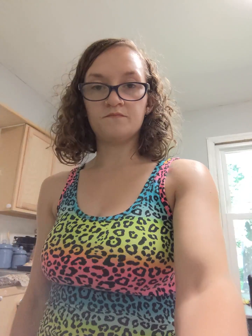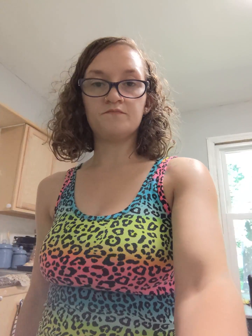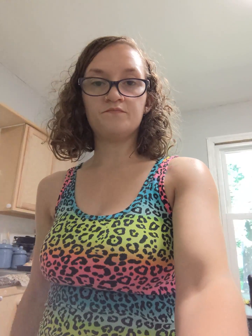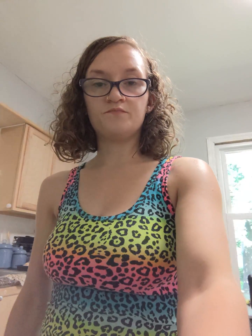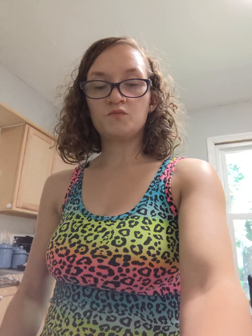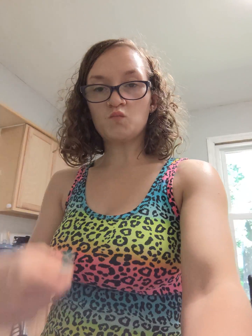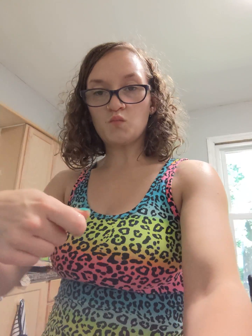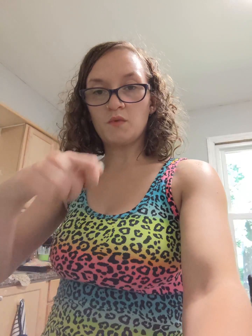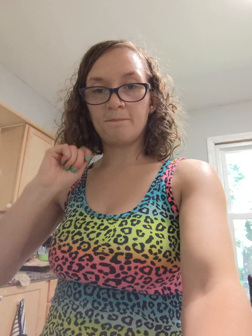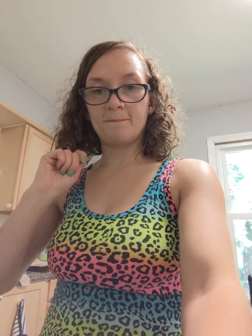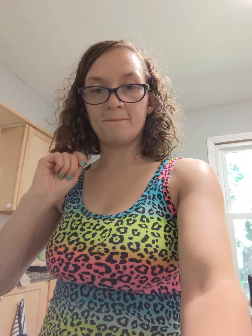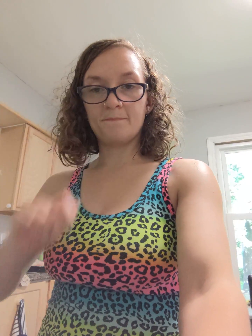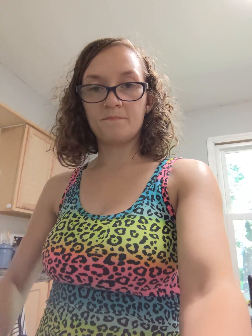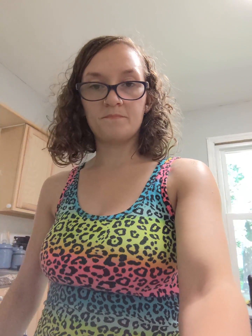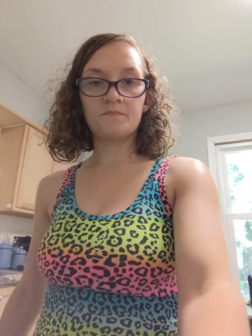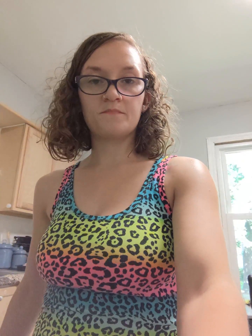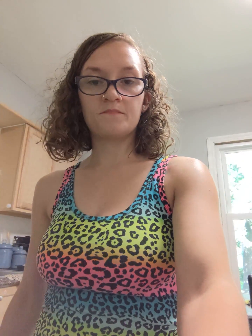rip